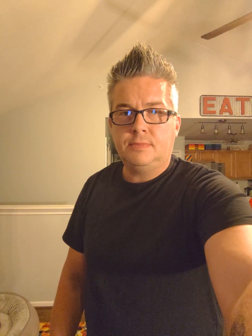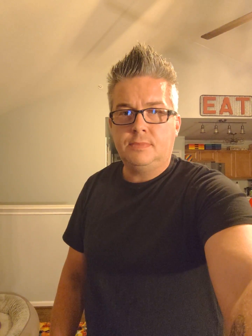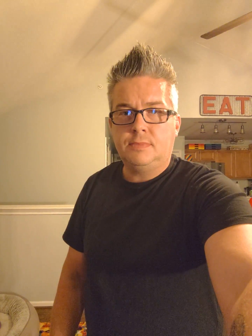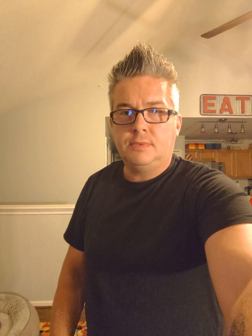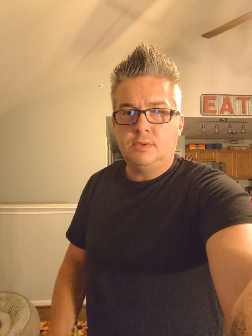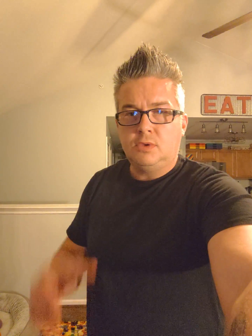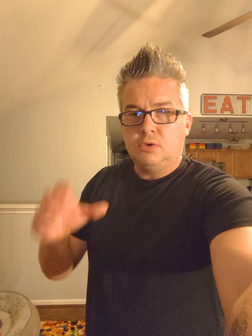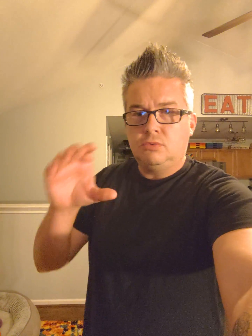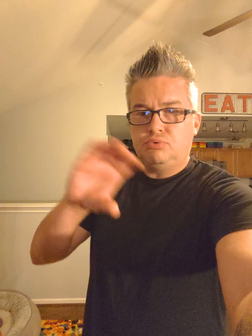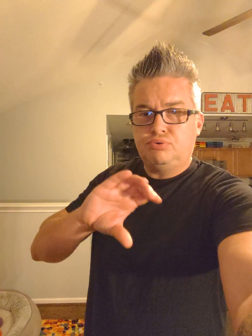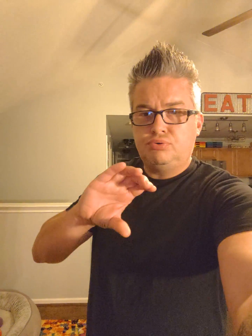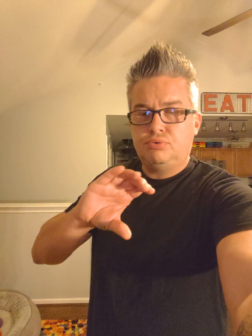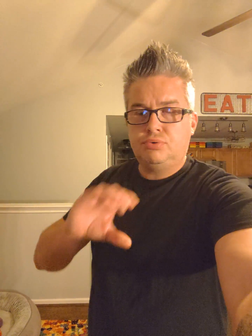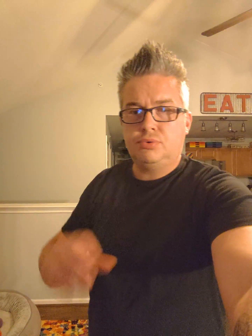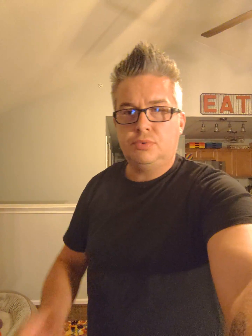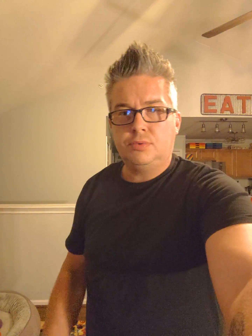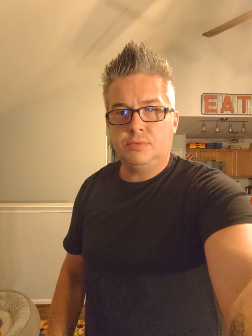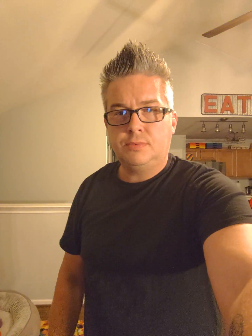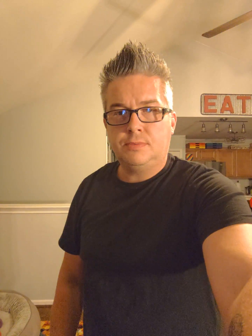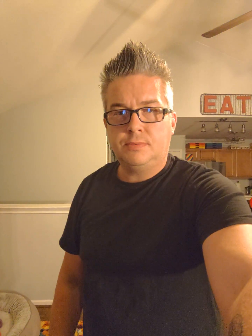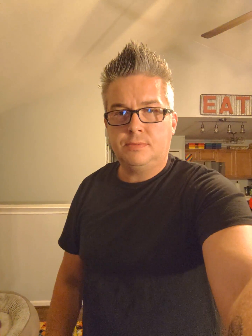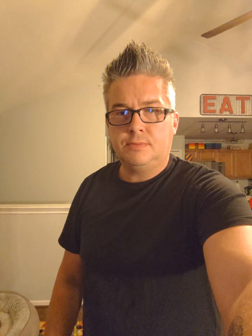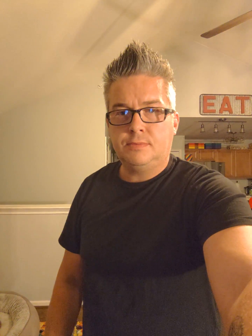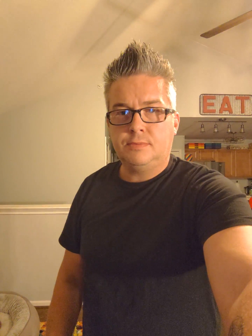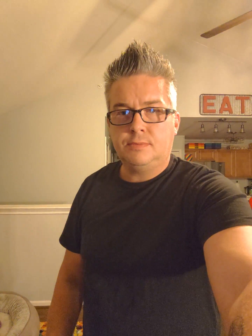pour